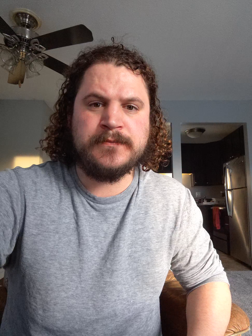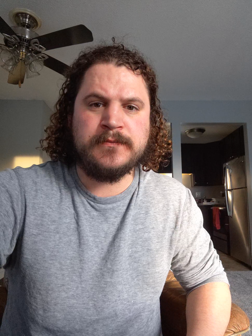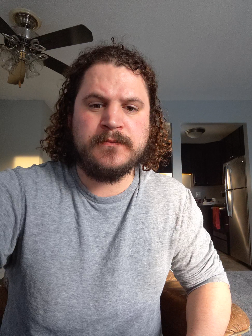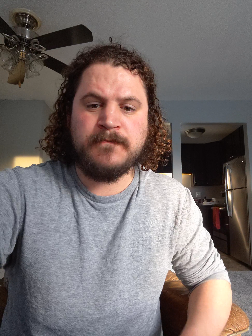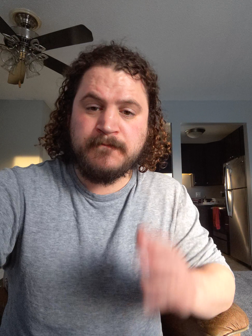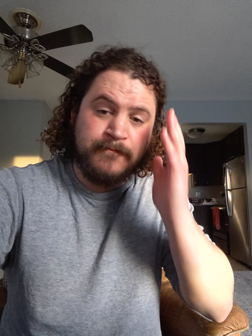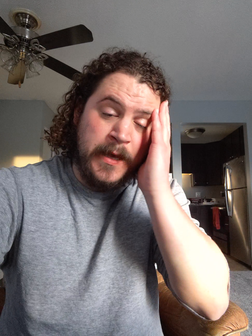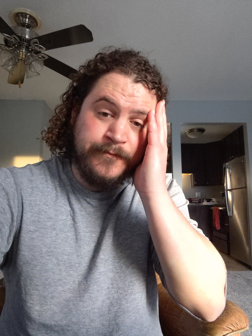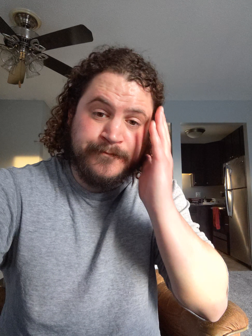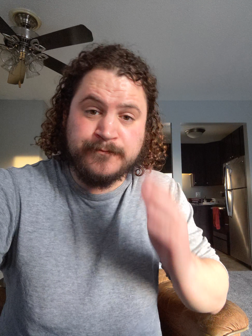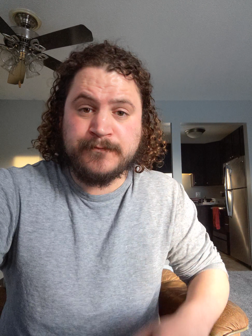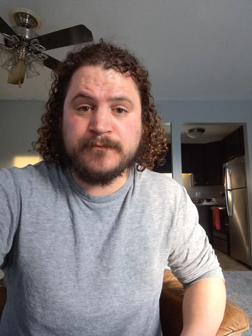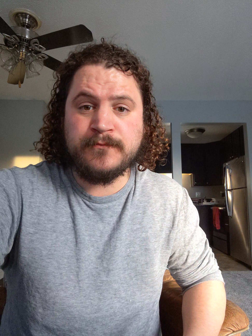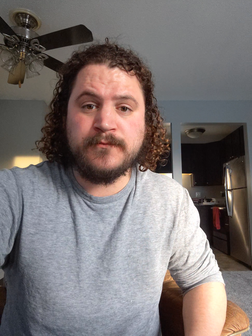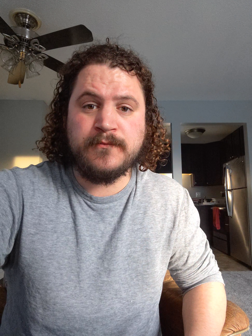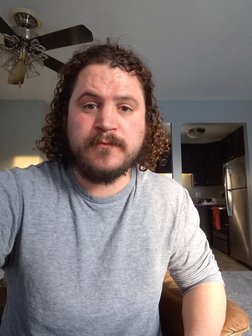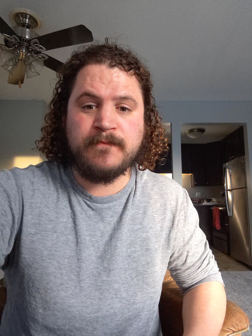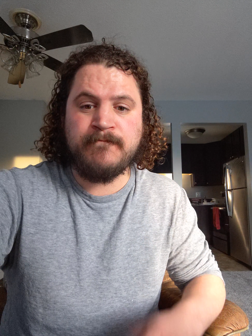bed